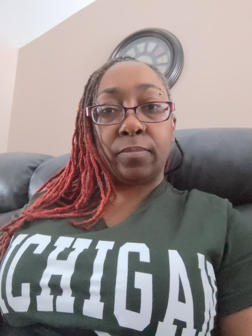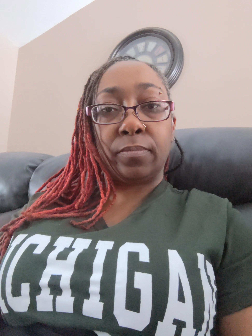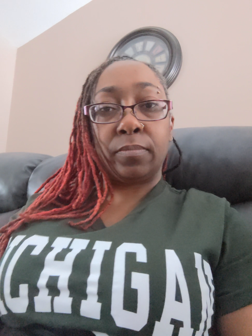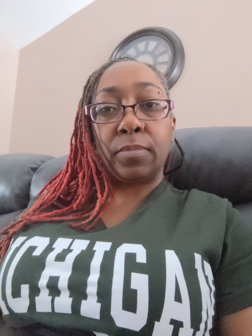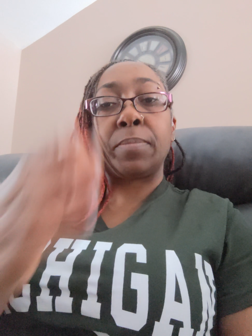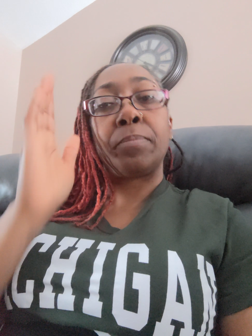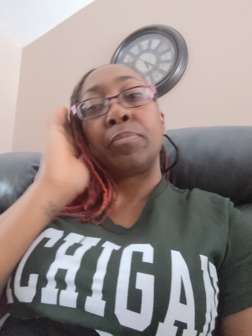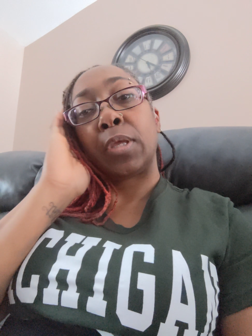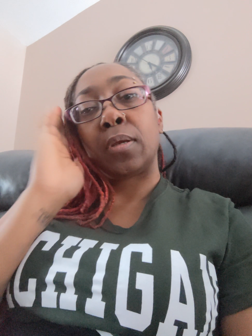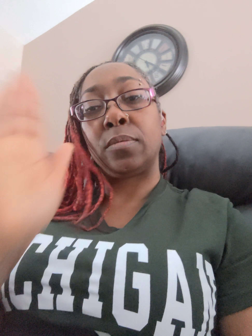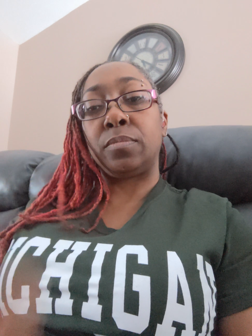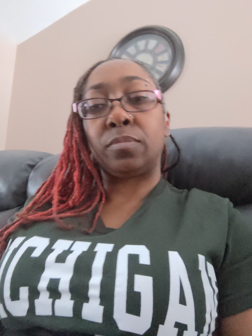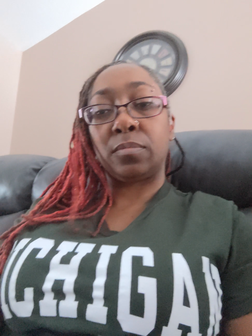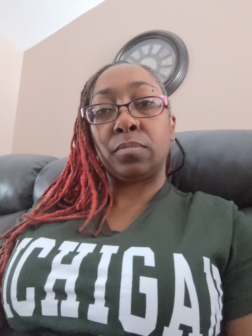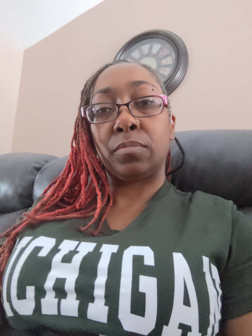bed